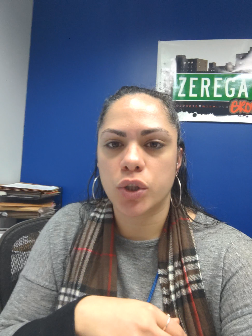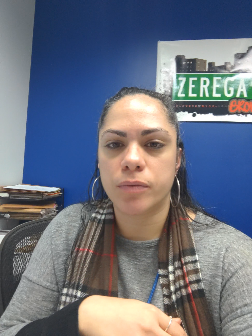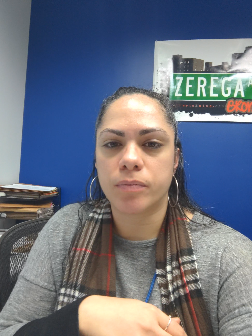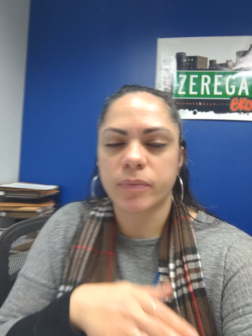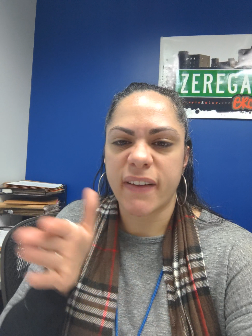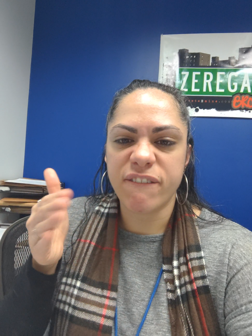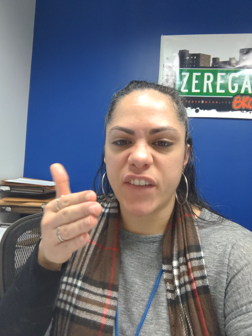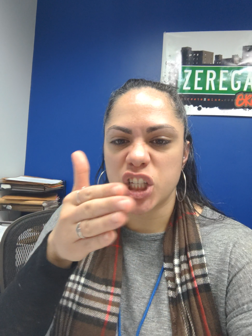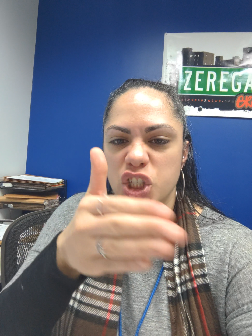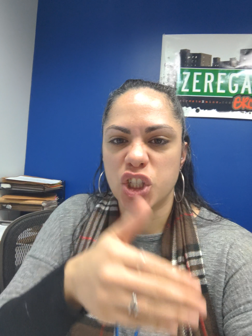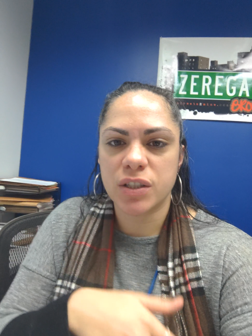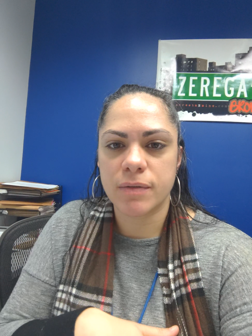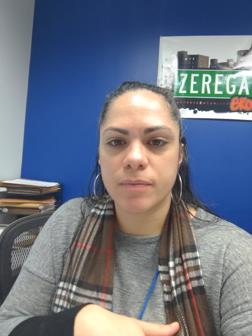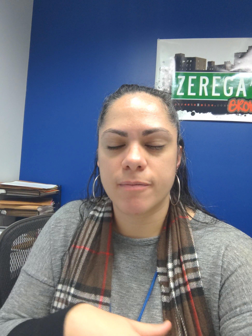fish